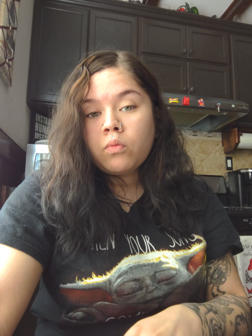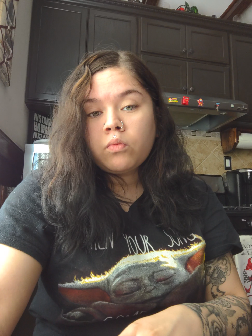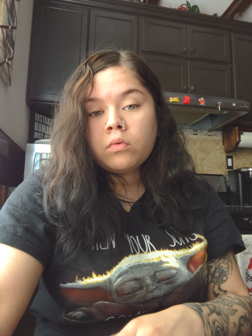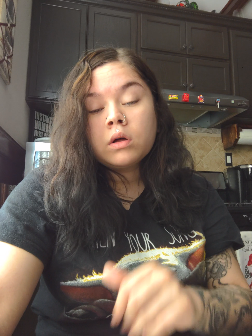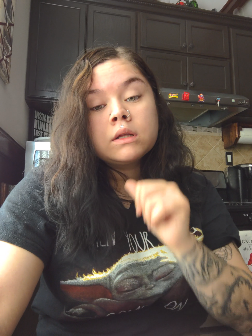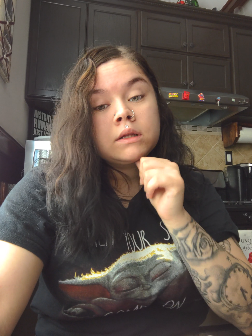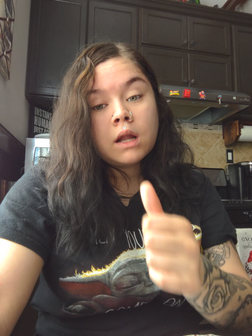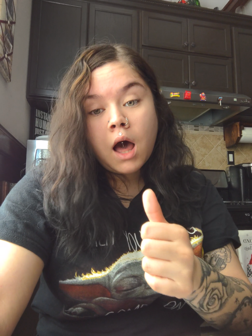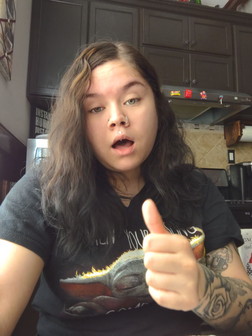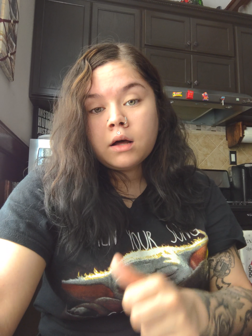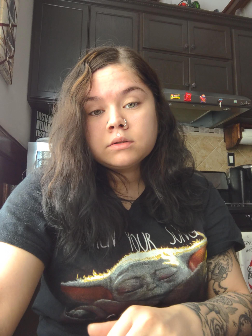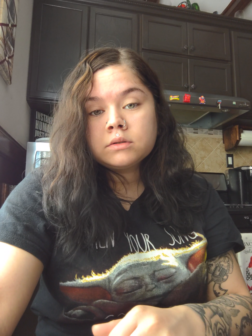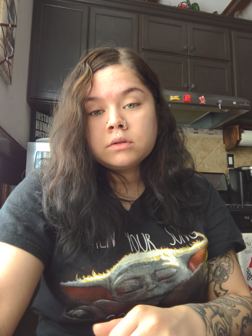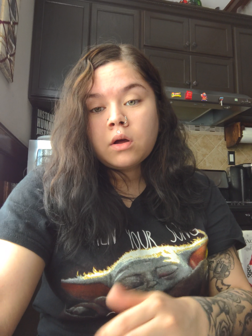not